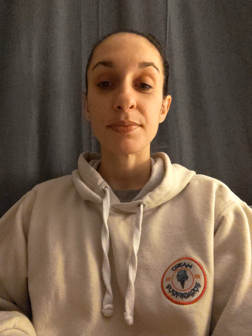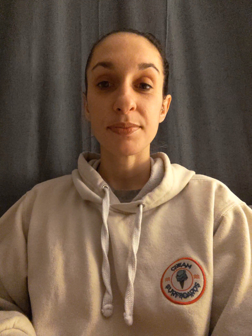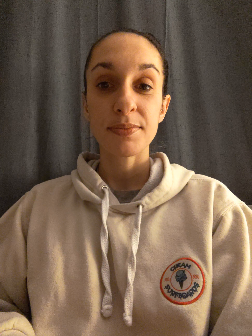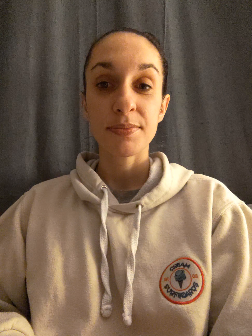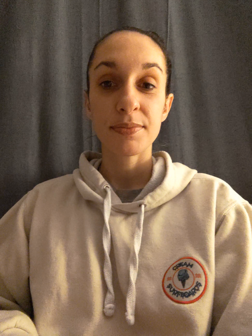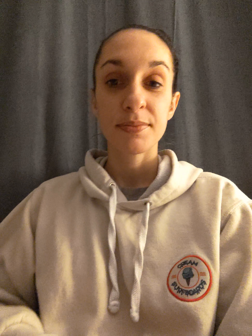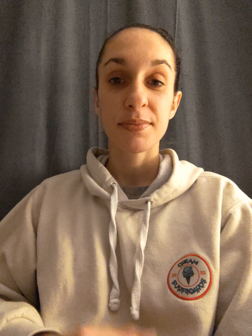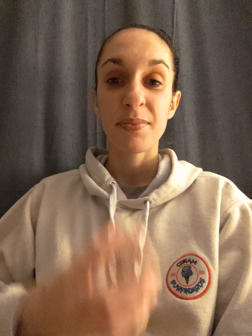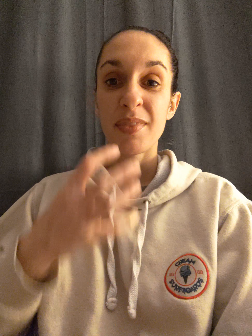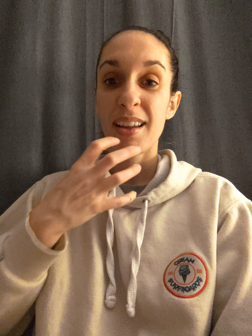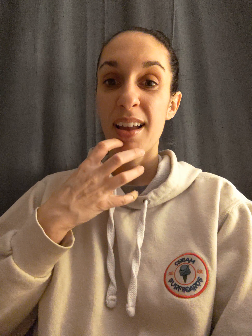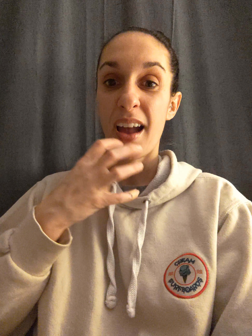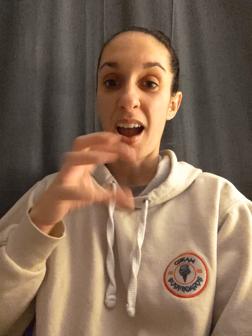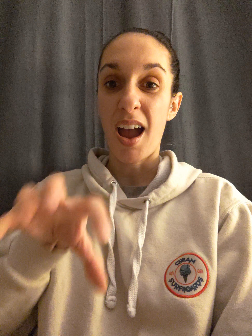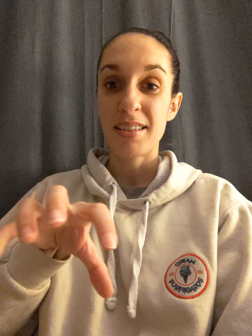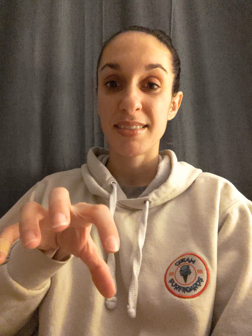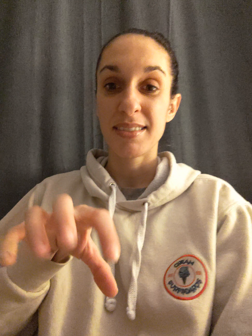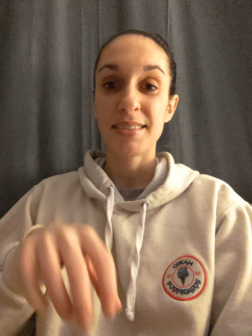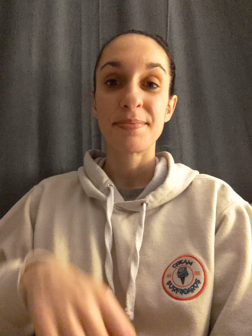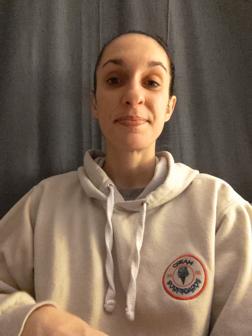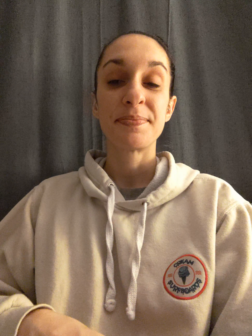hot